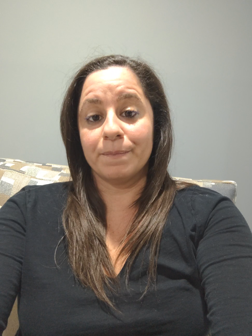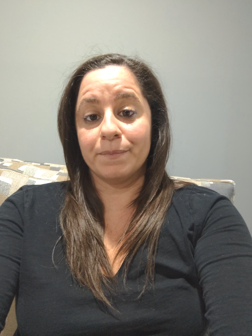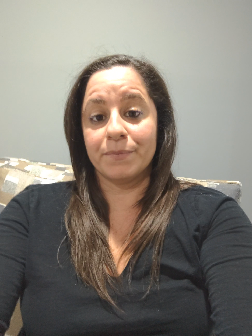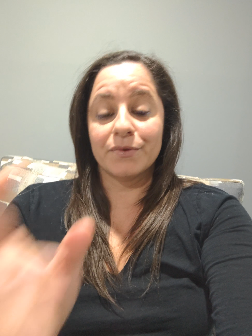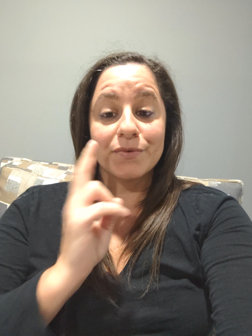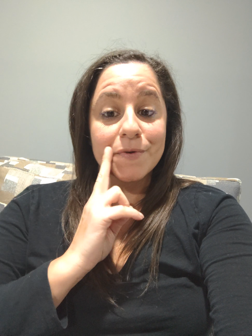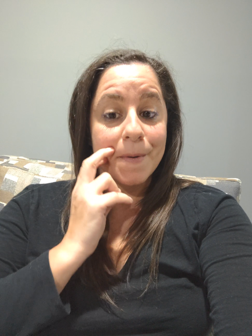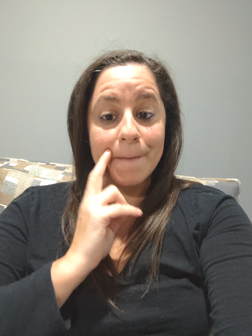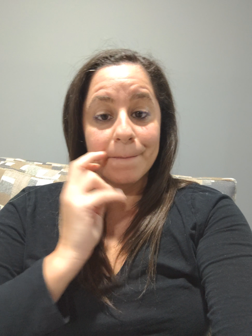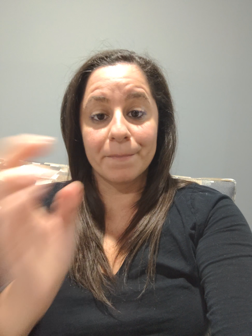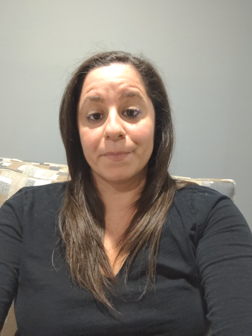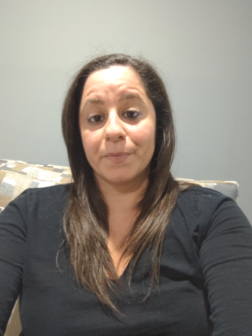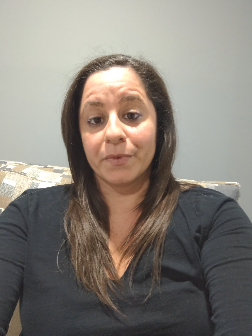gum